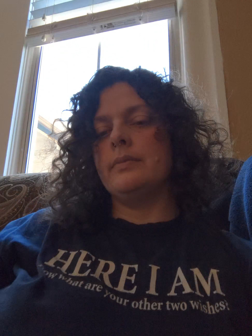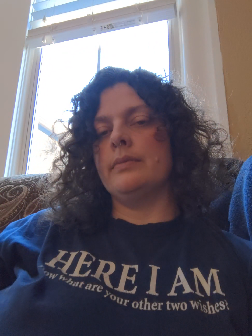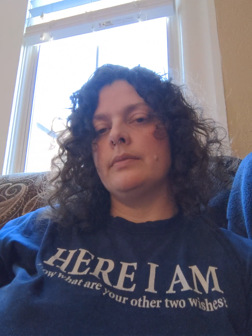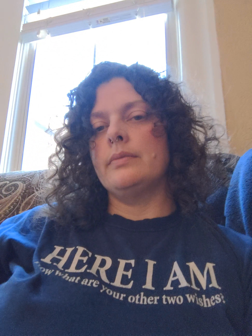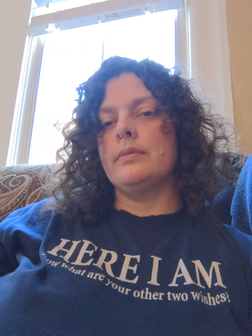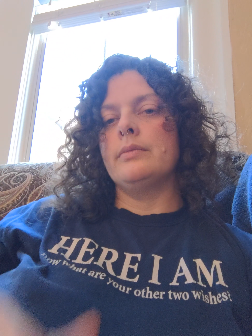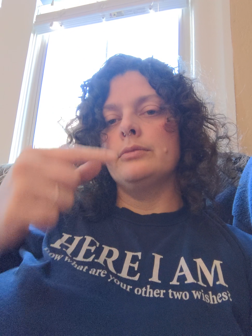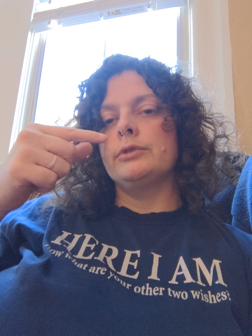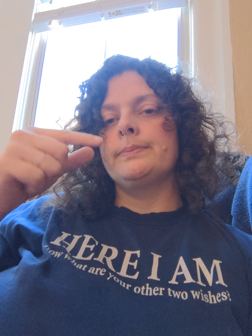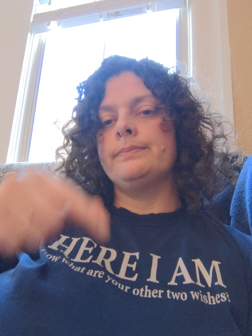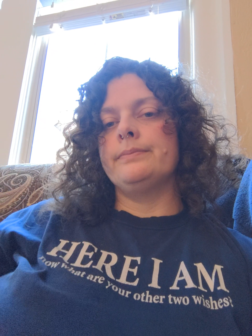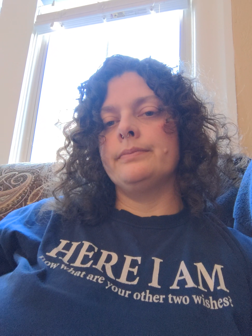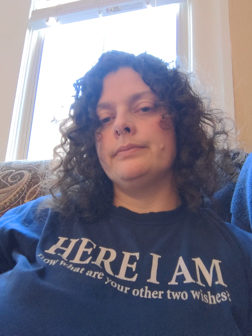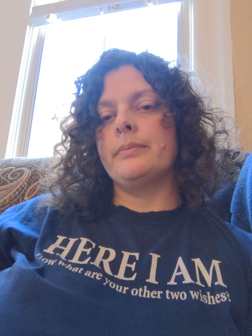green